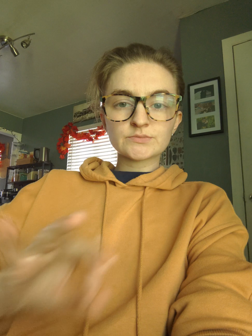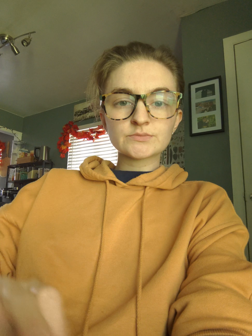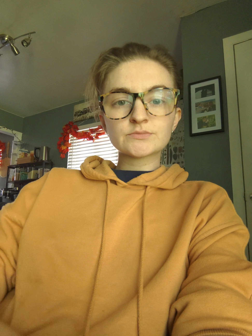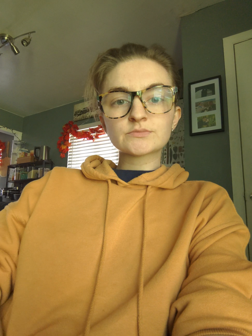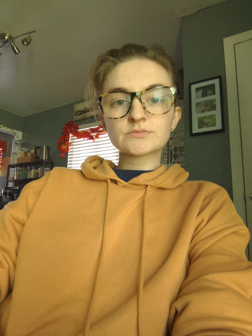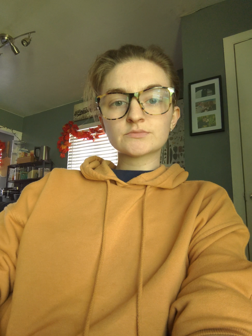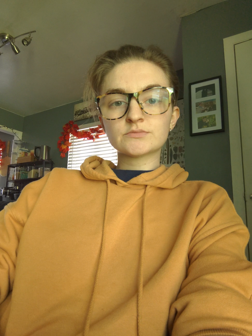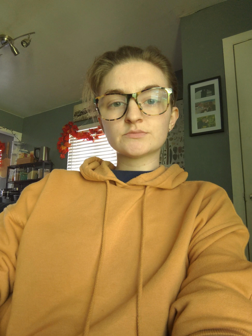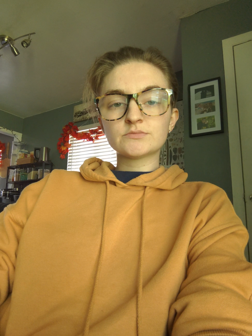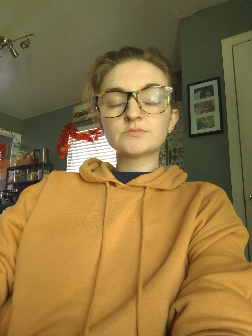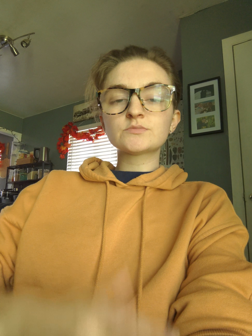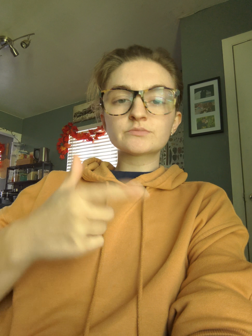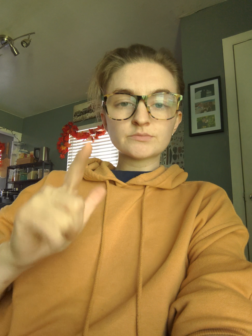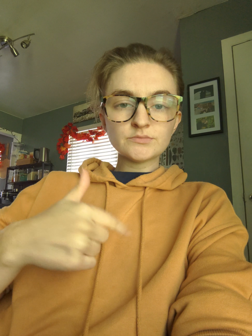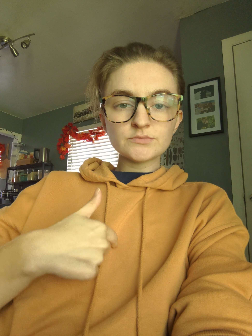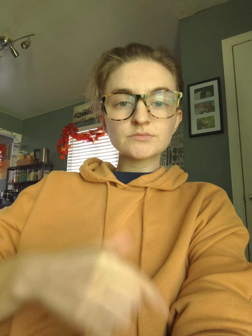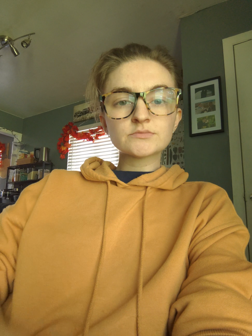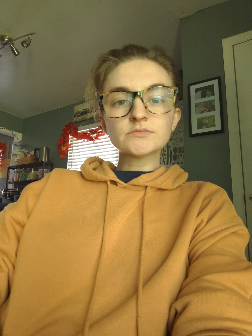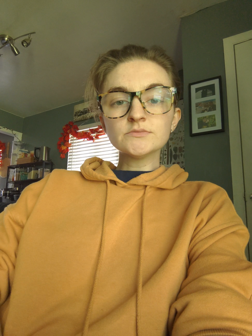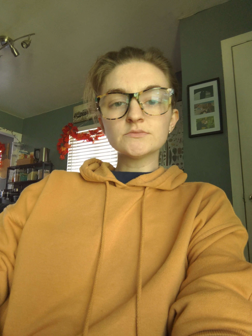let me